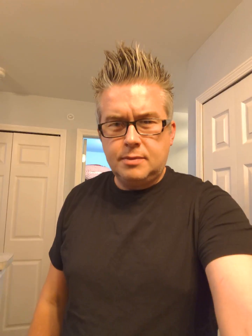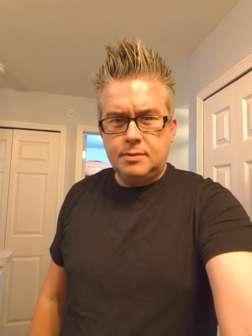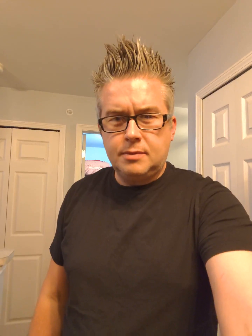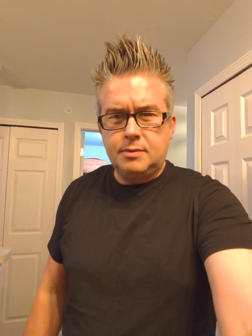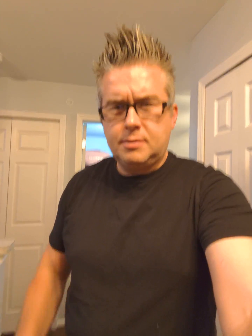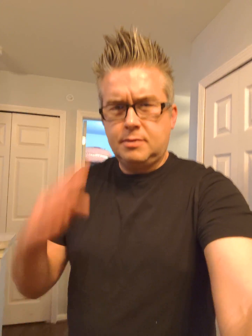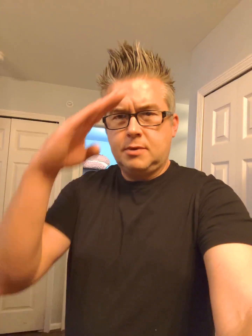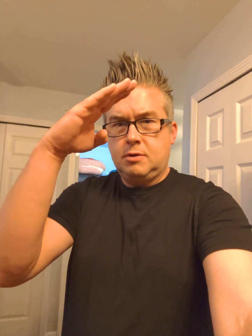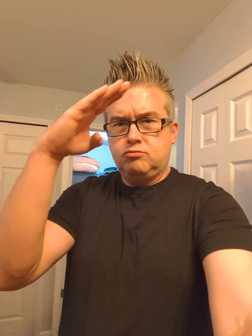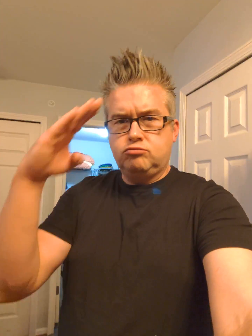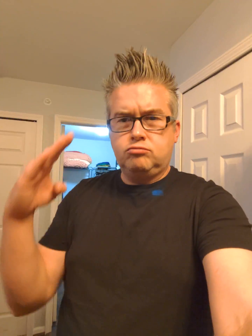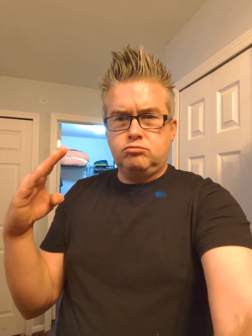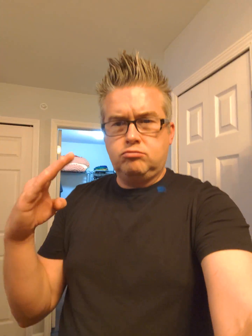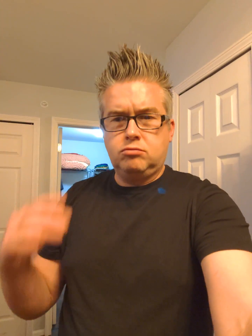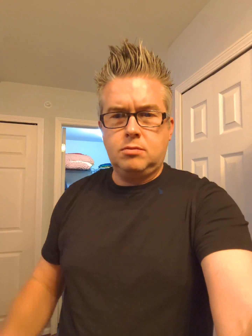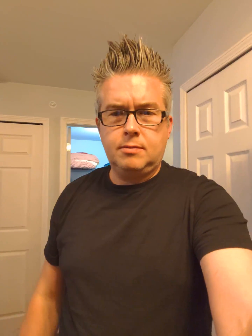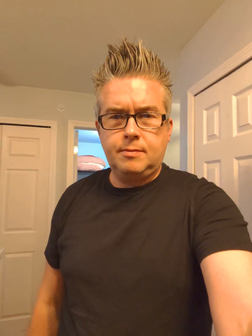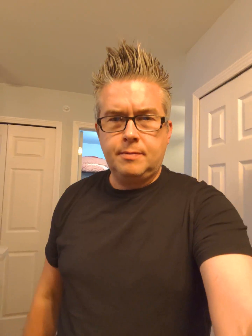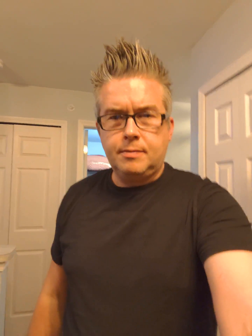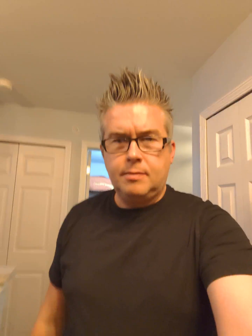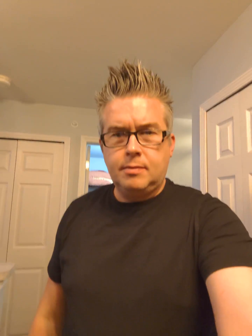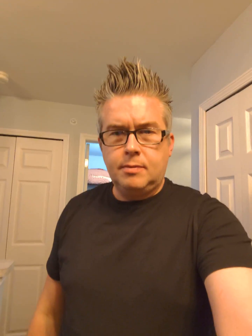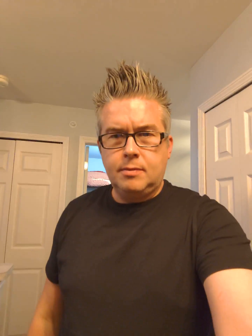roof